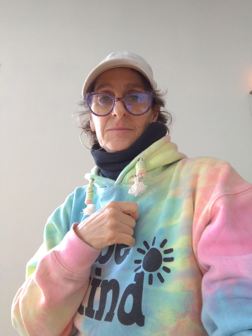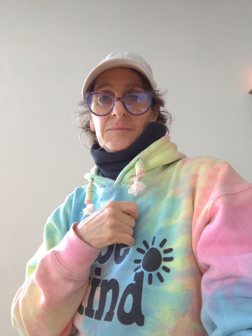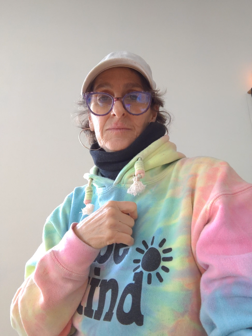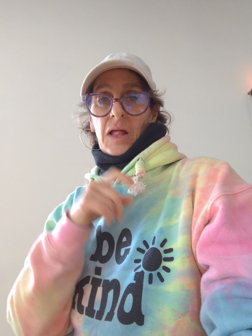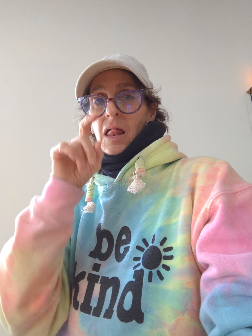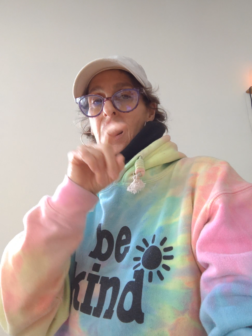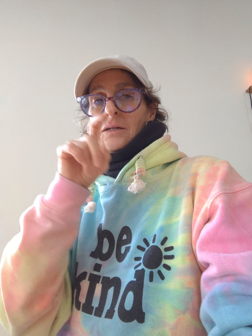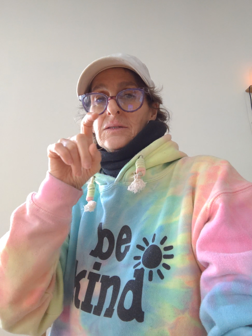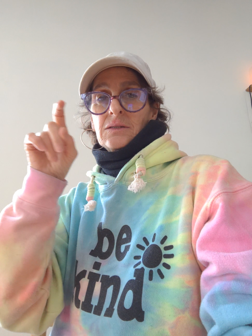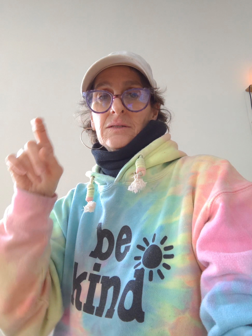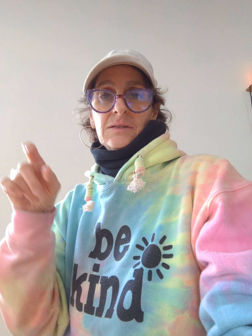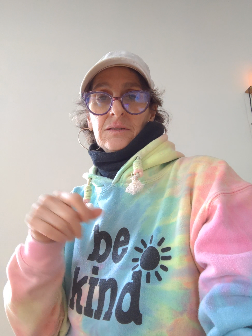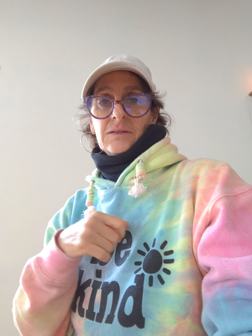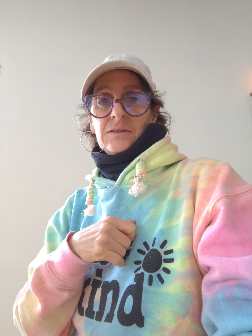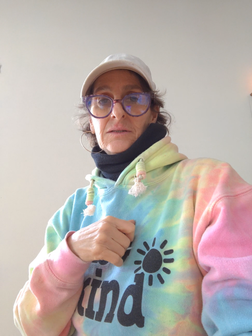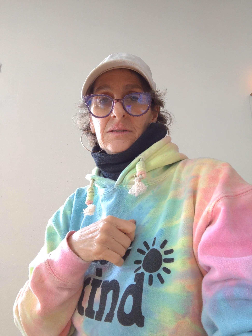closet